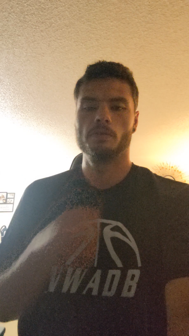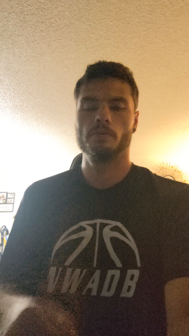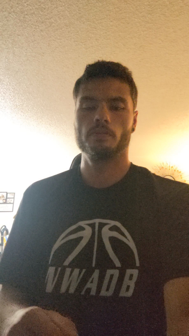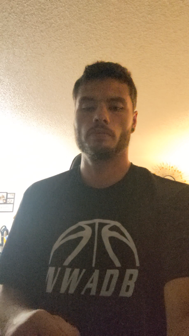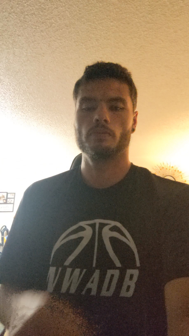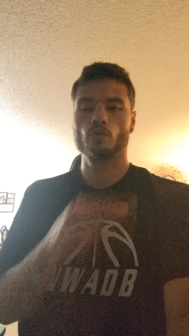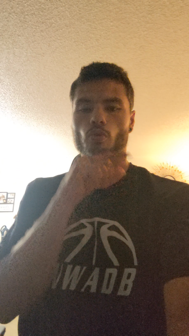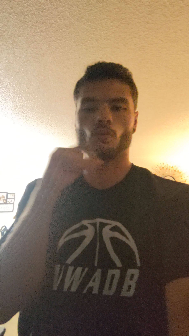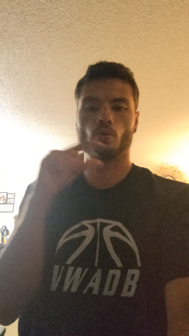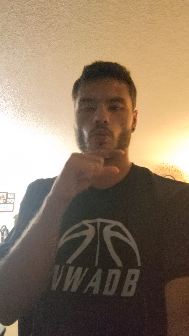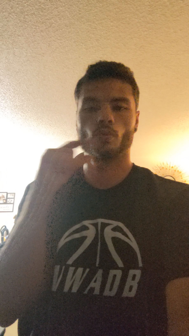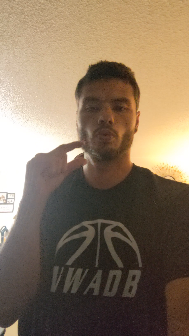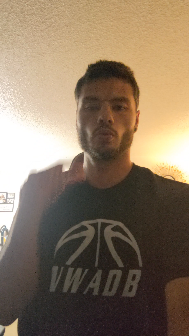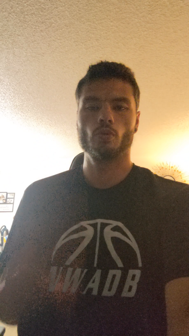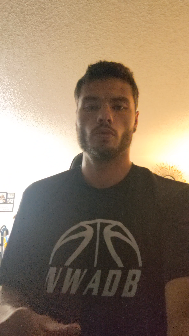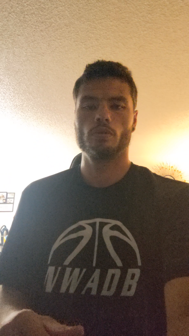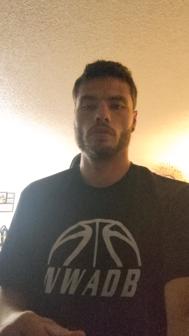glue